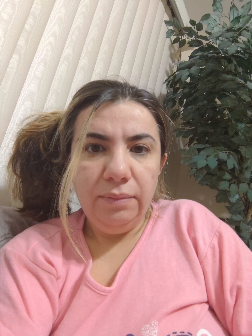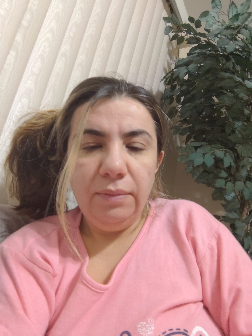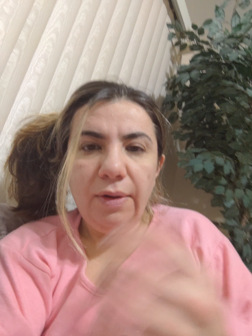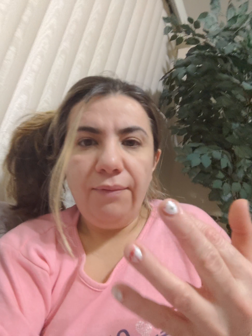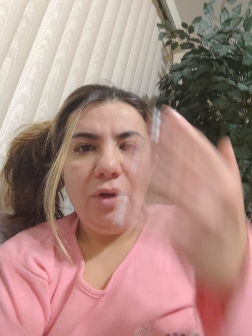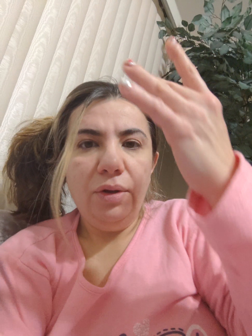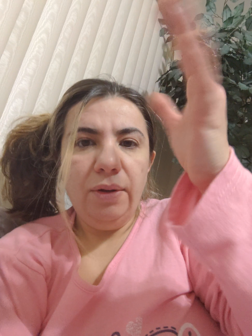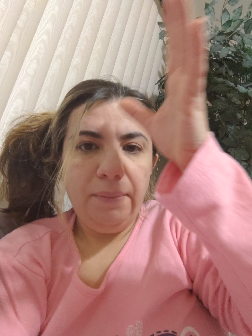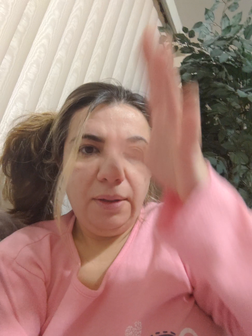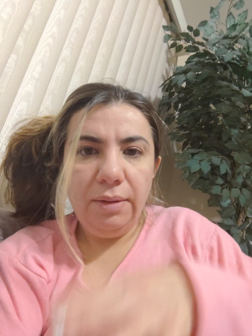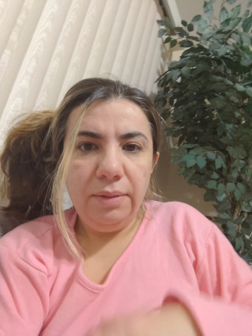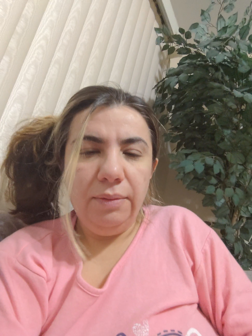fireman